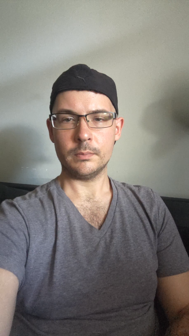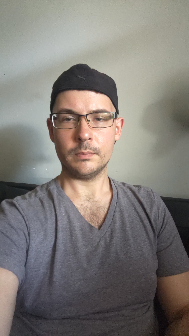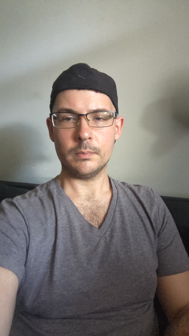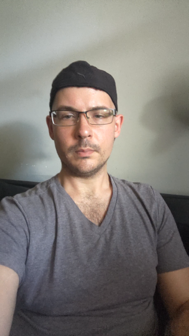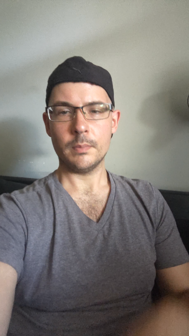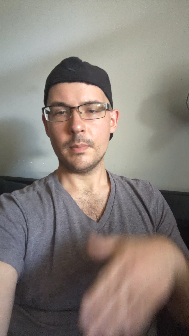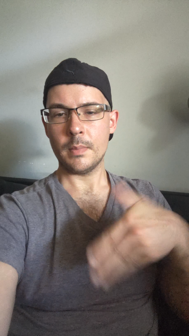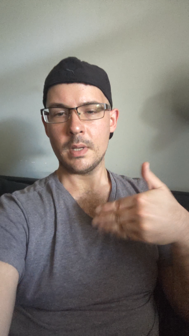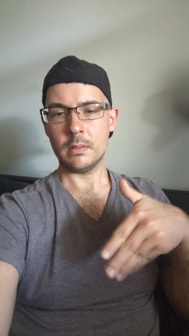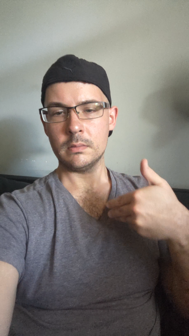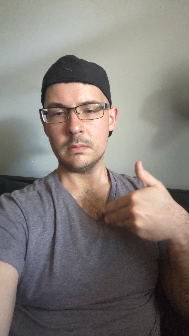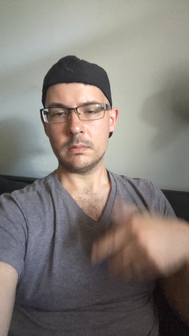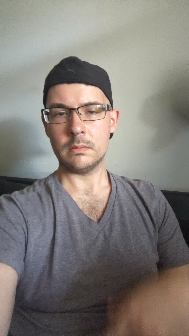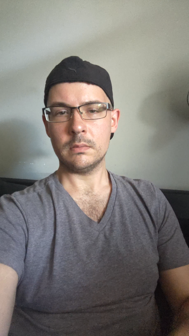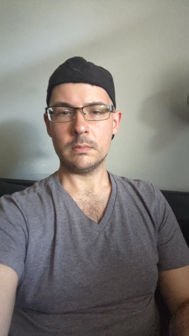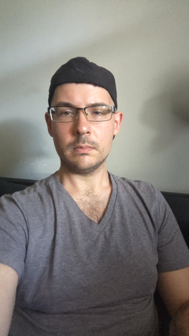pants